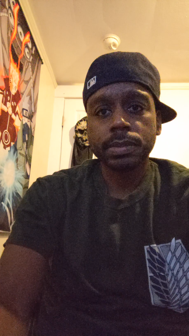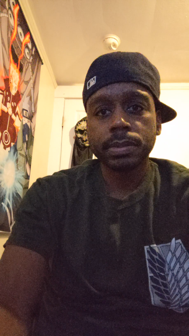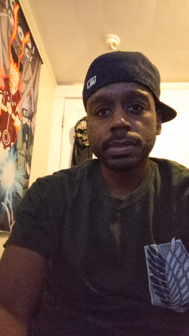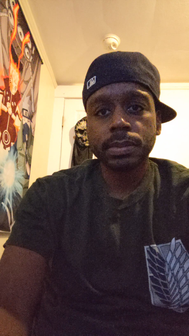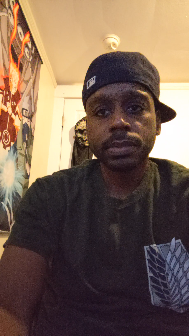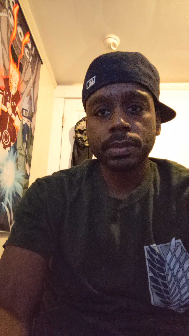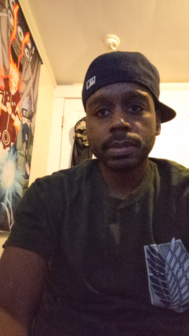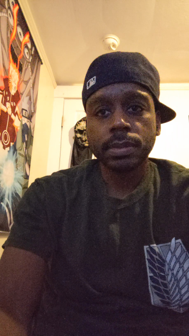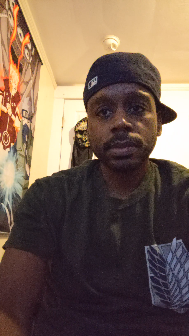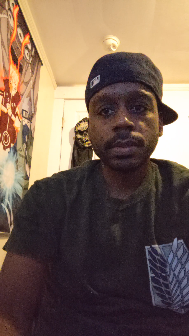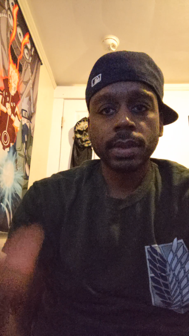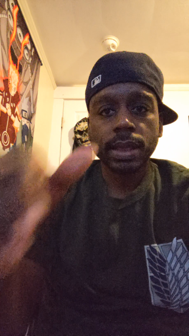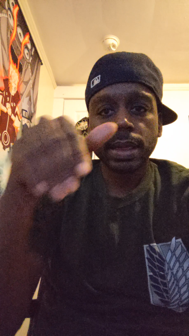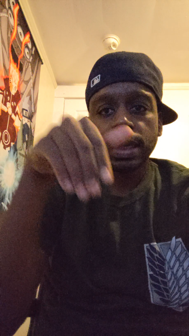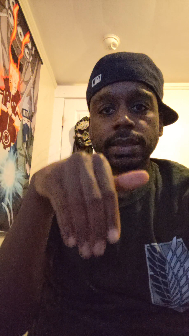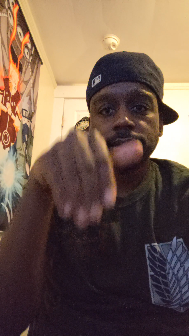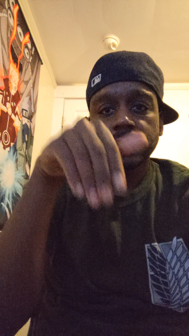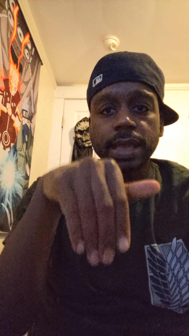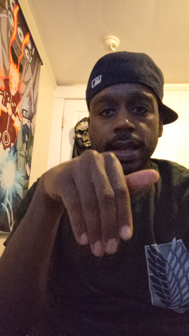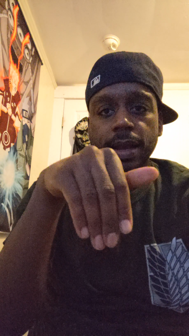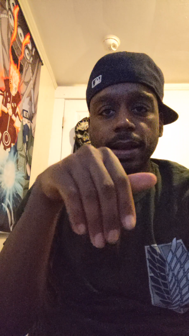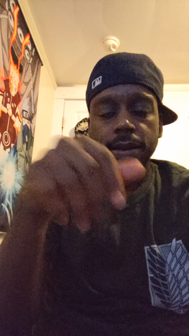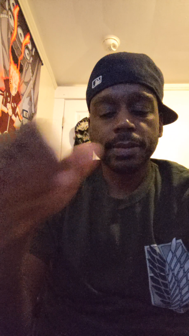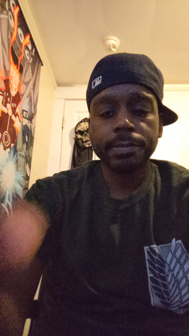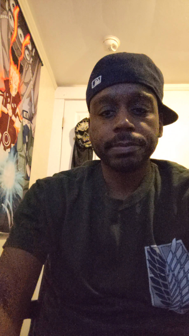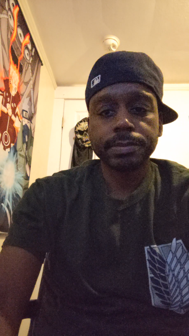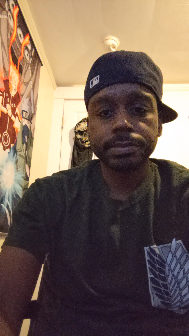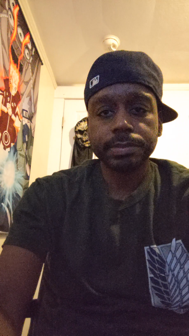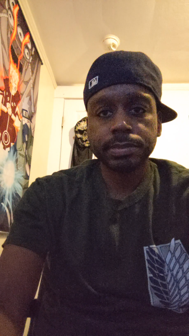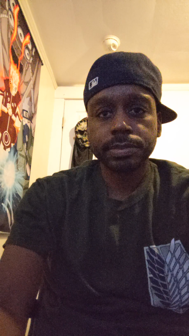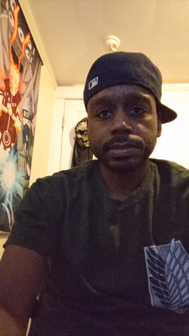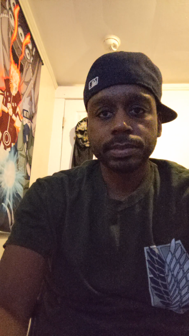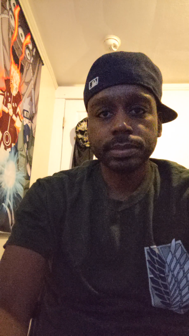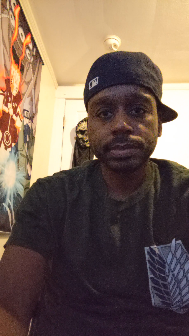inside